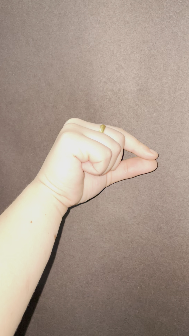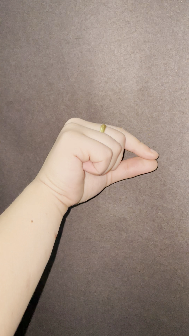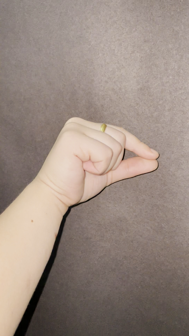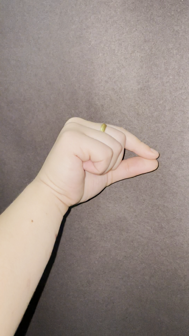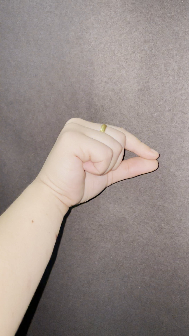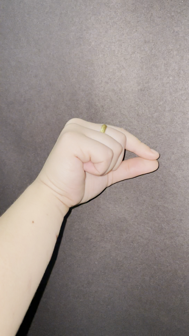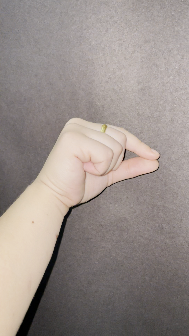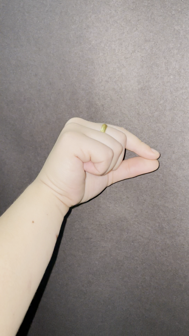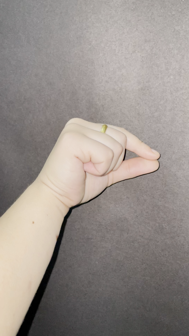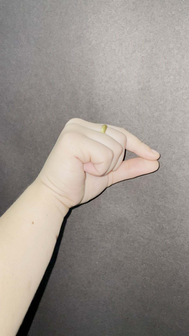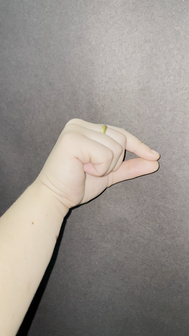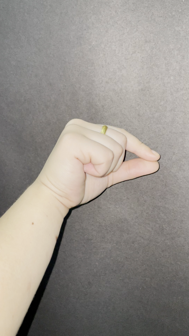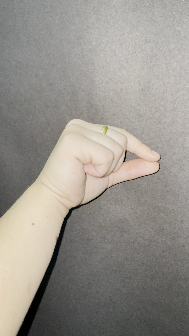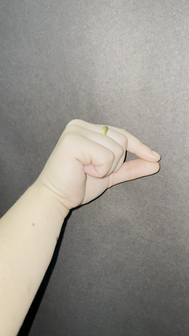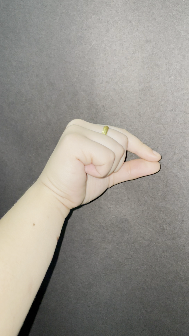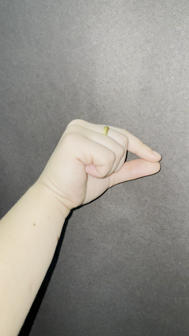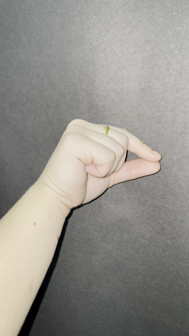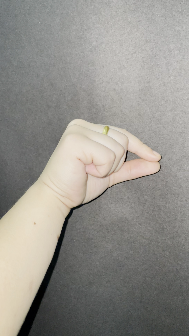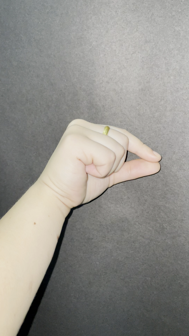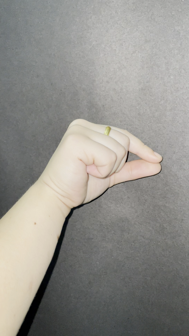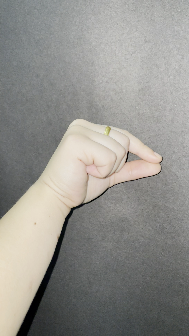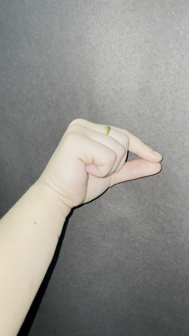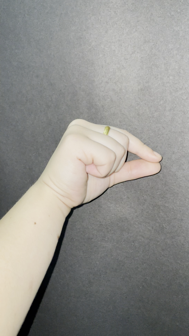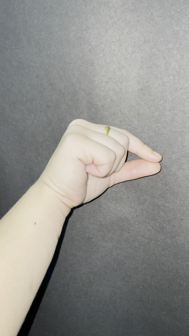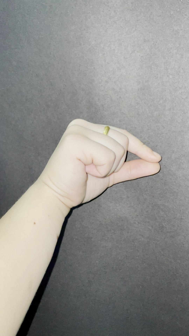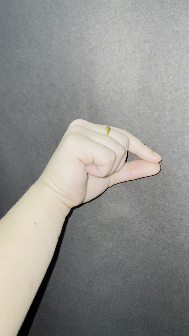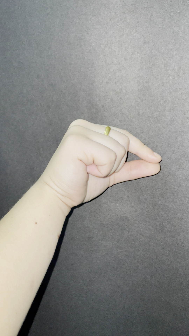क्ष